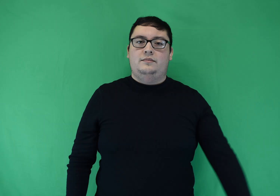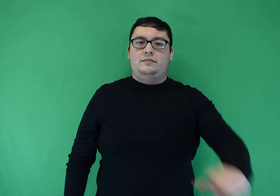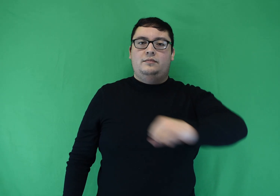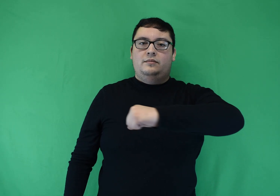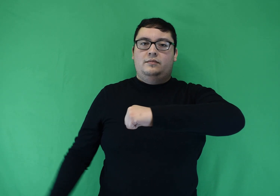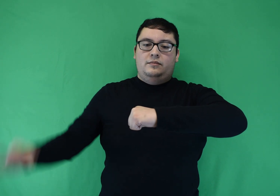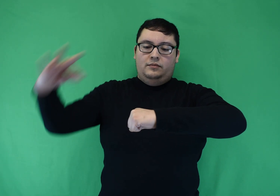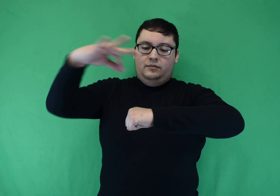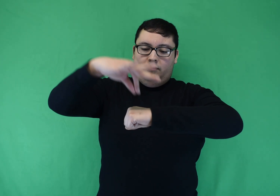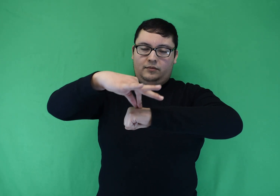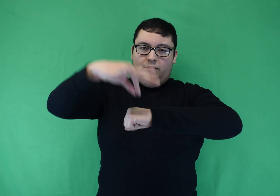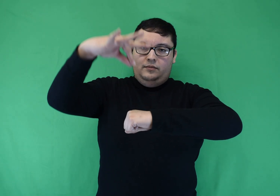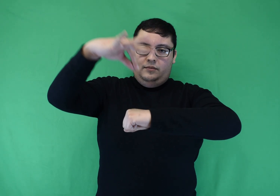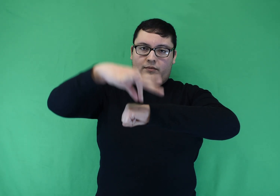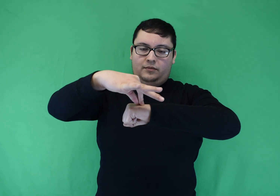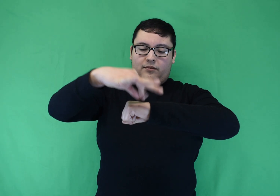farmacia